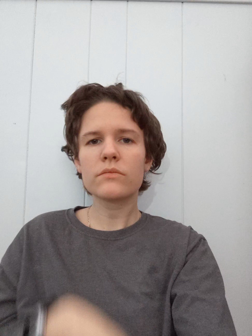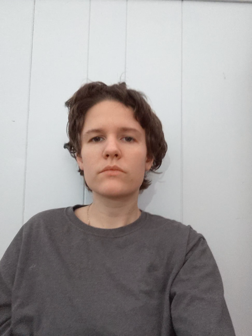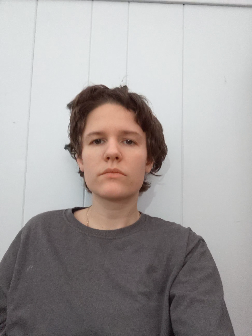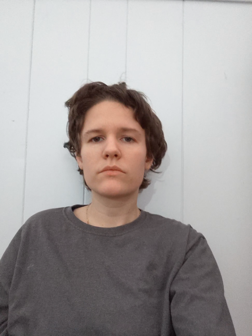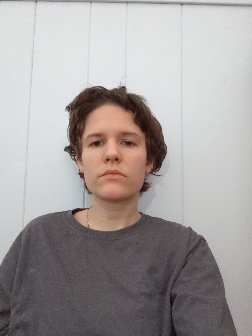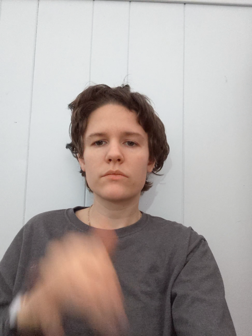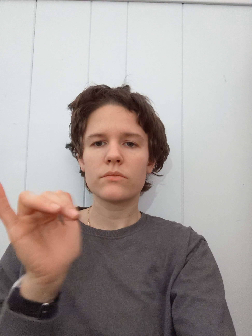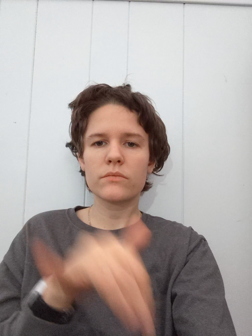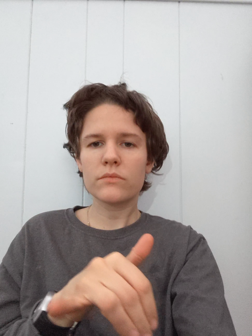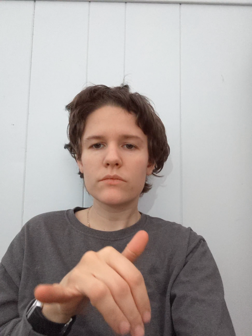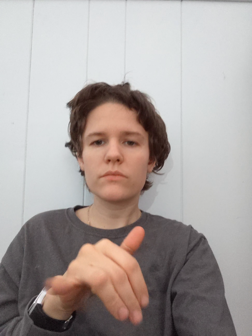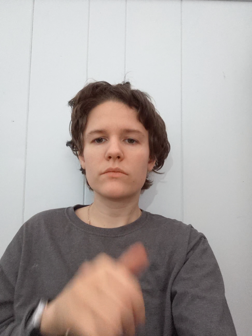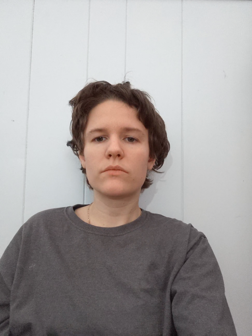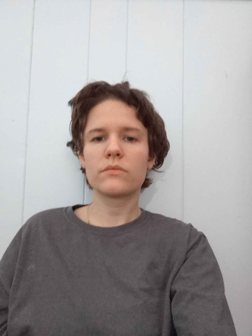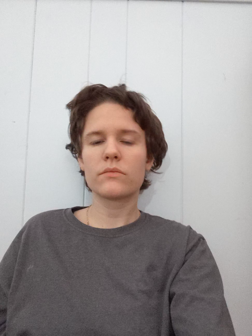that